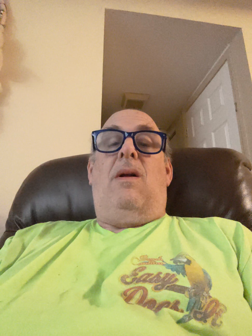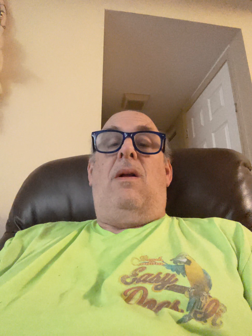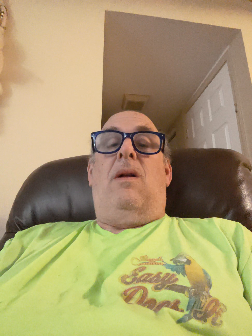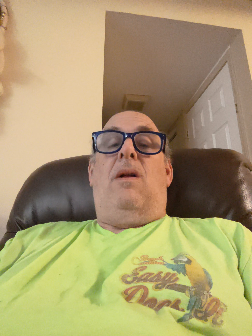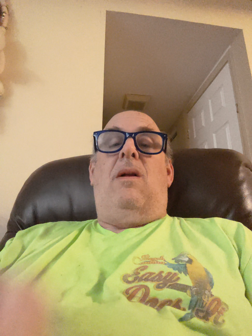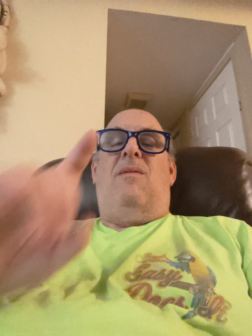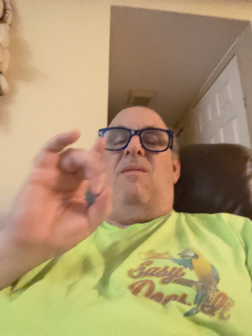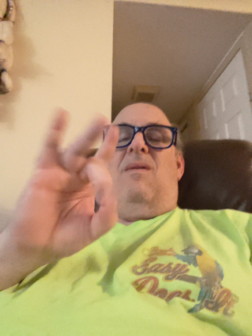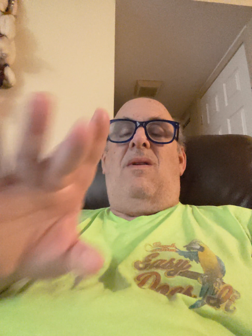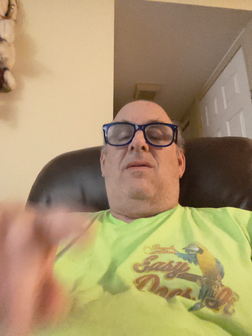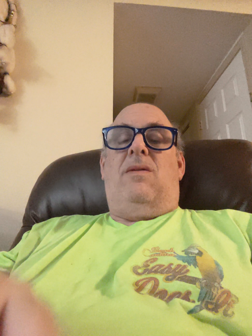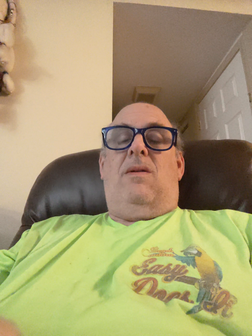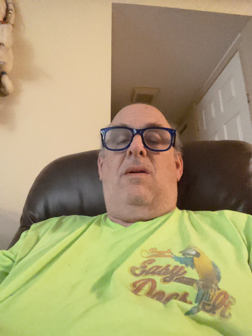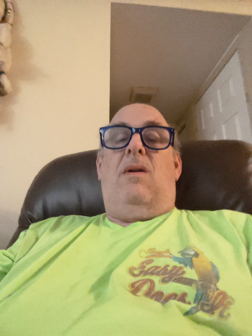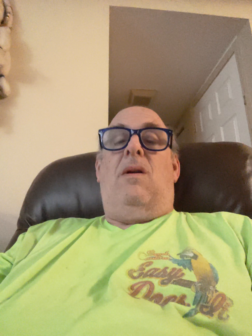hate